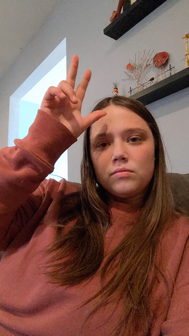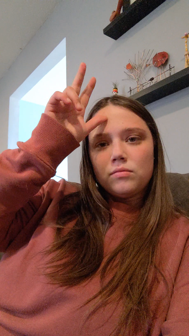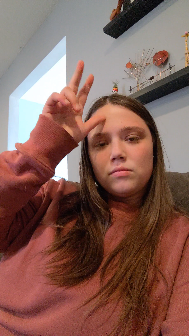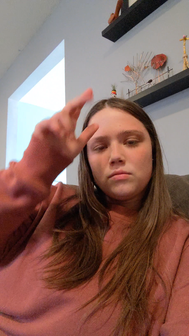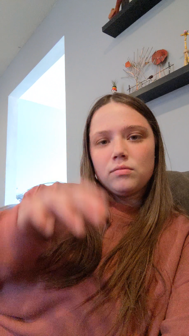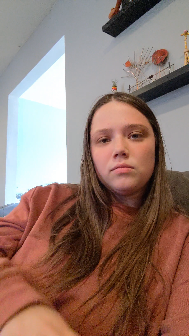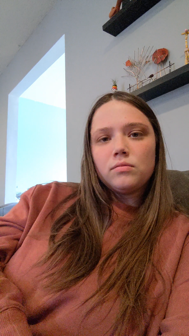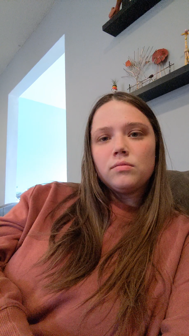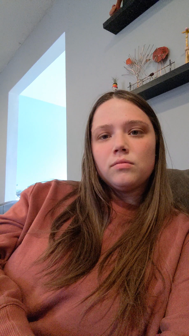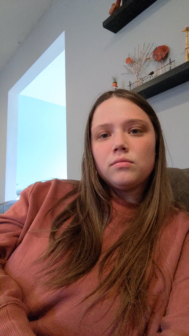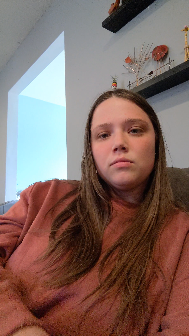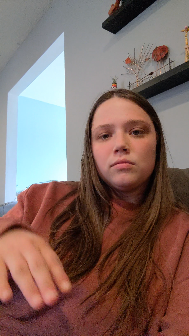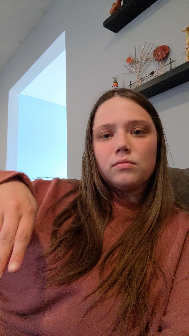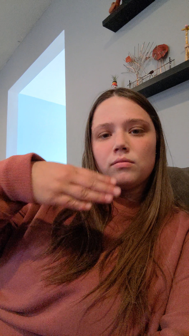kick